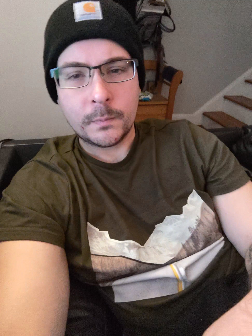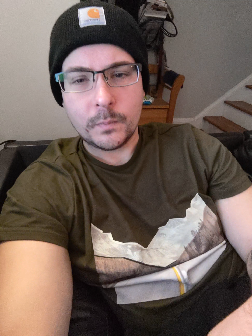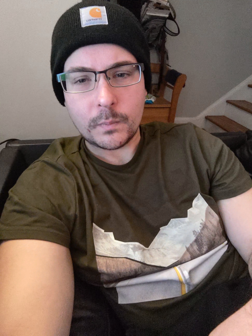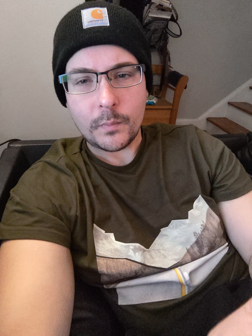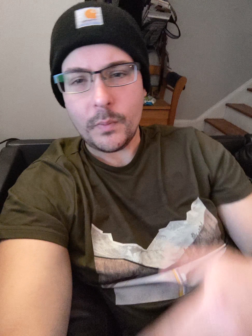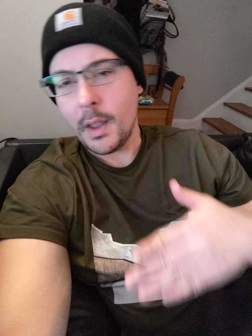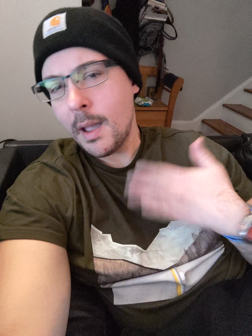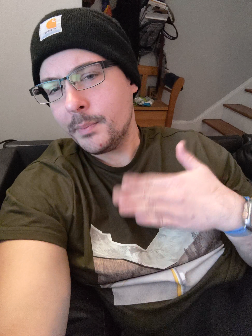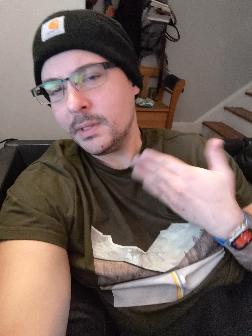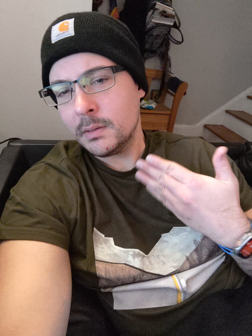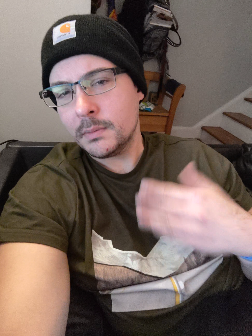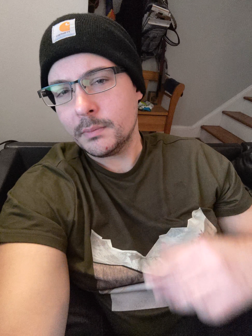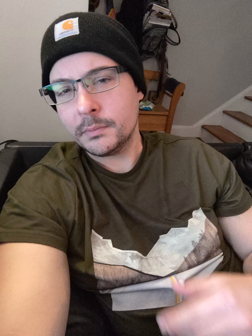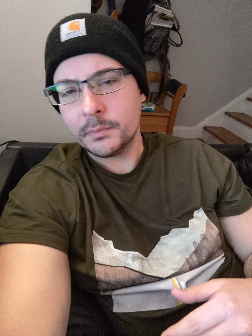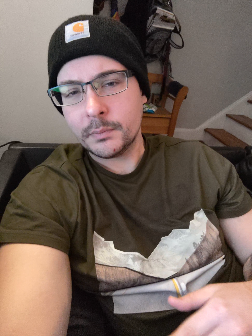happy